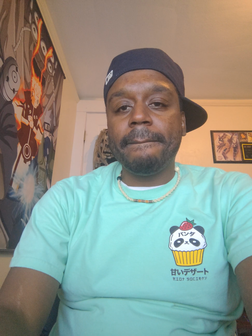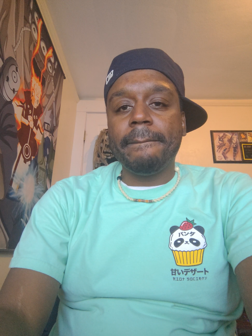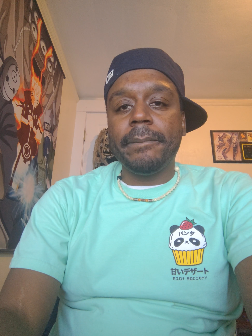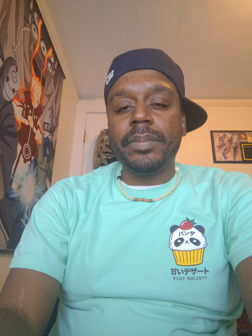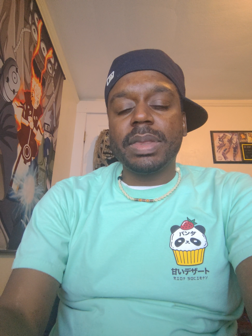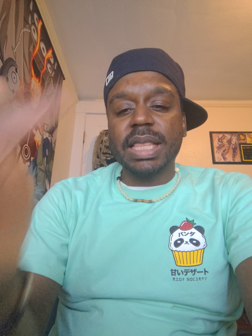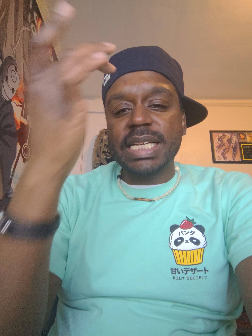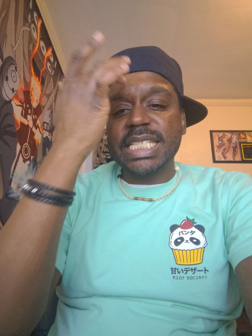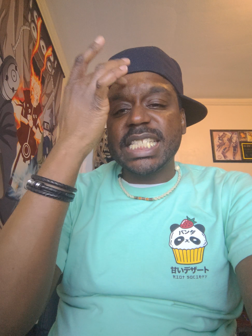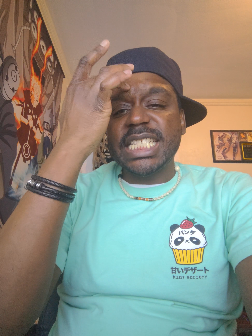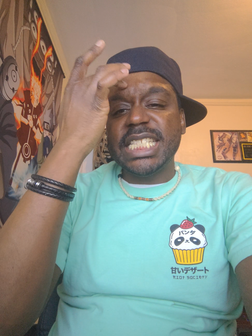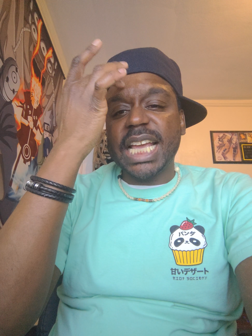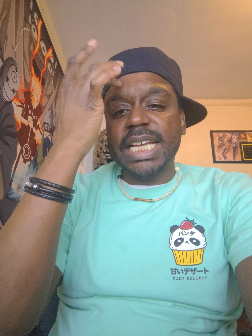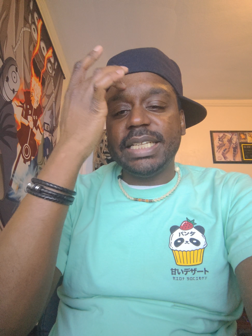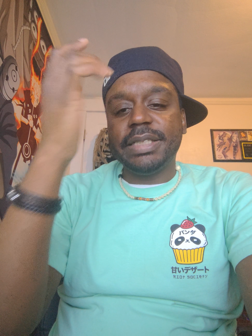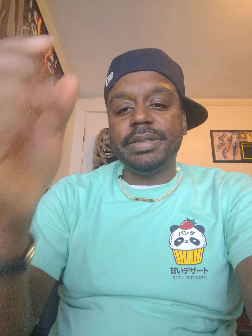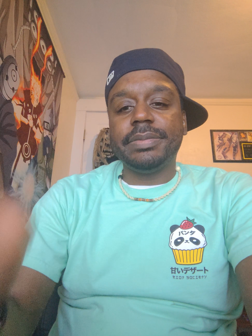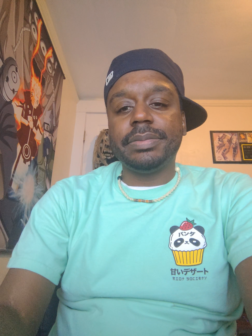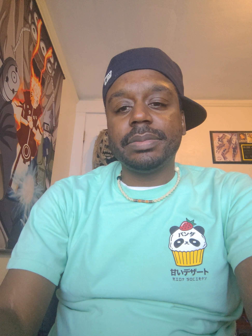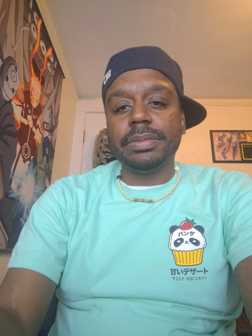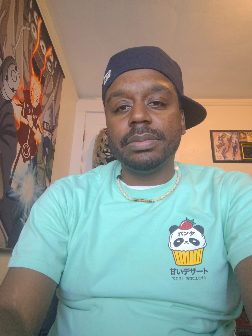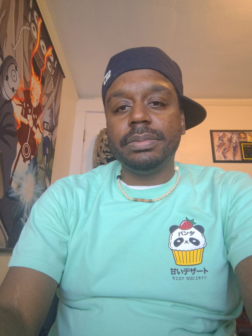sick